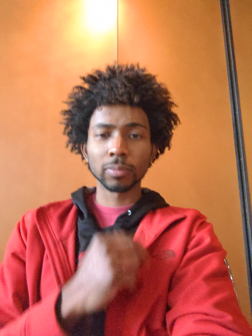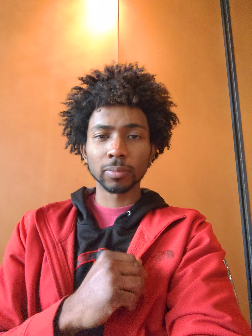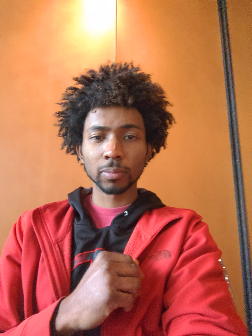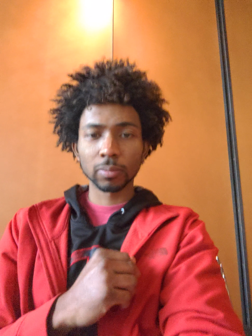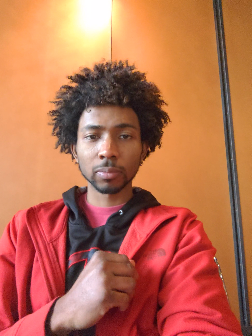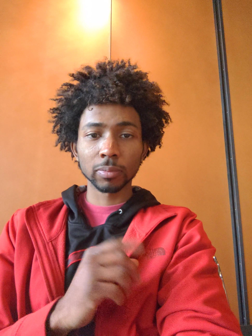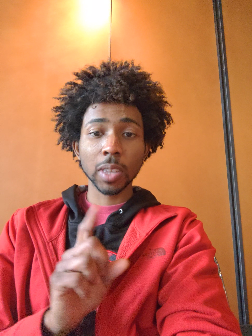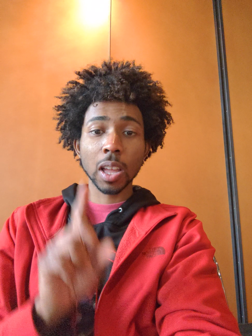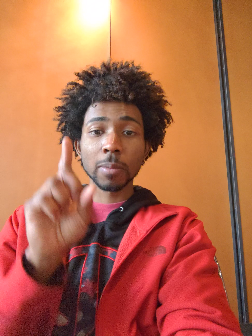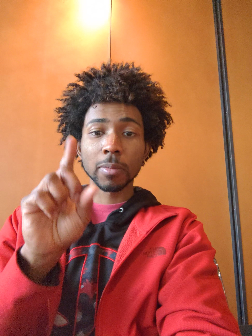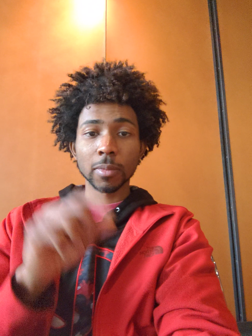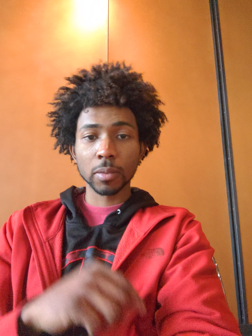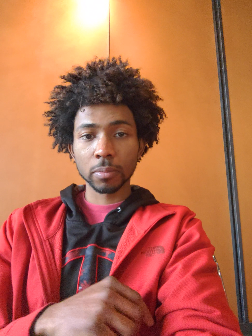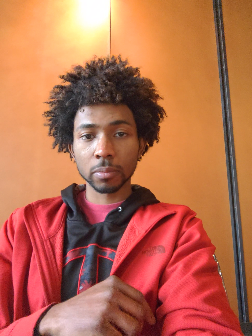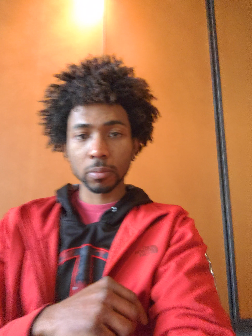up